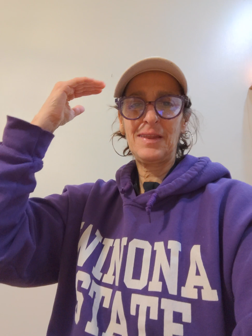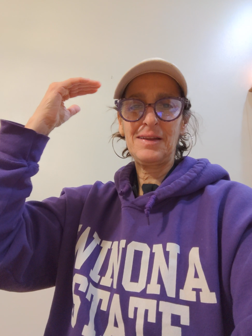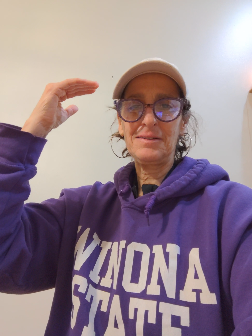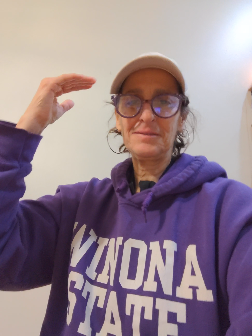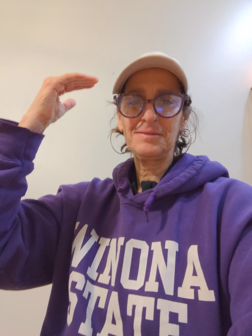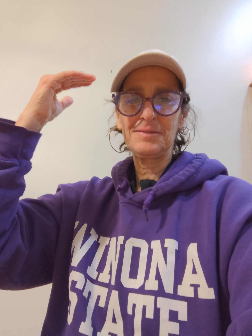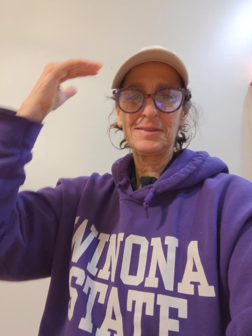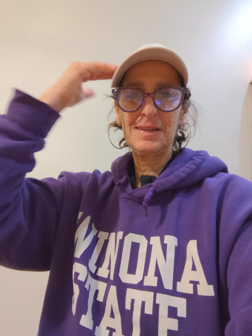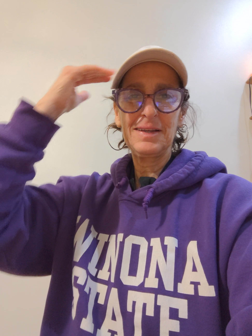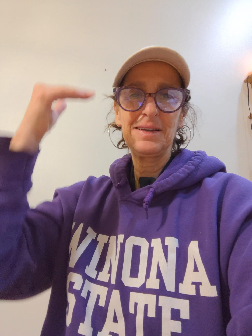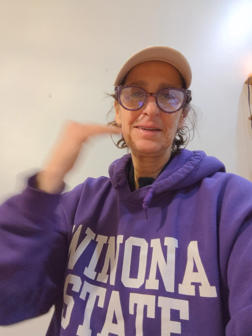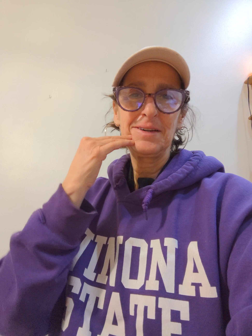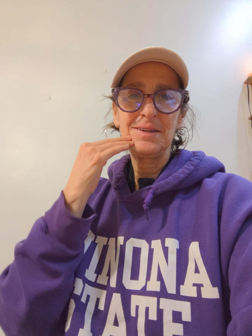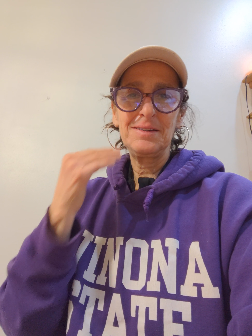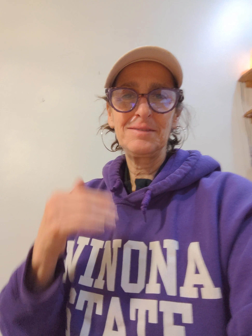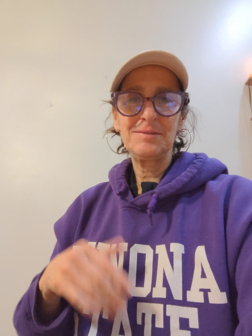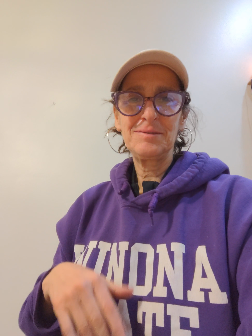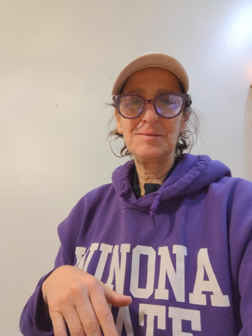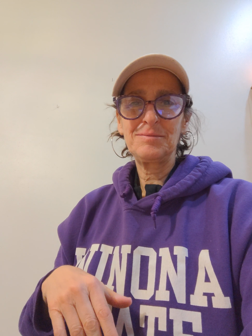head